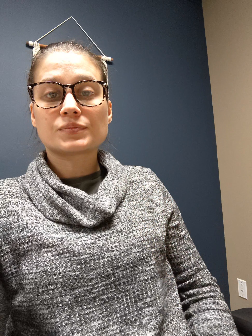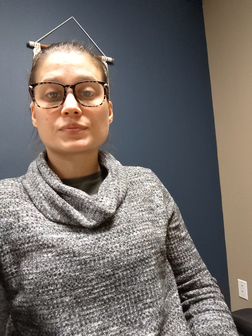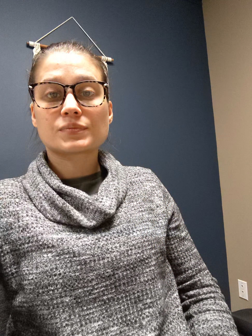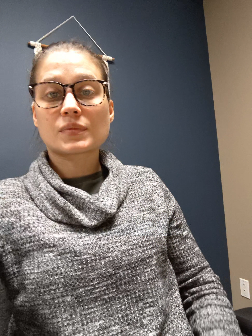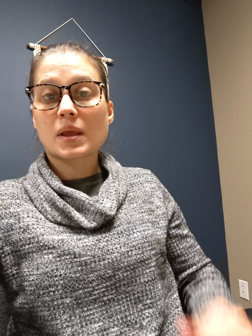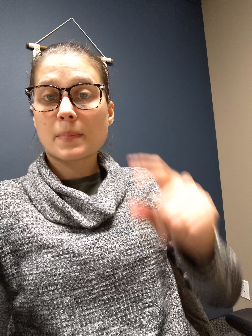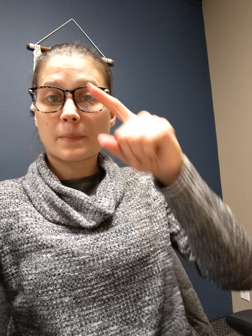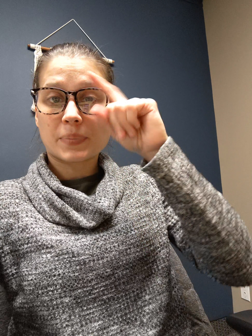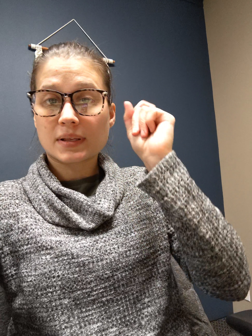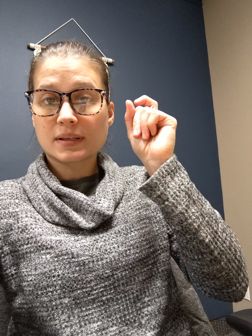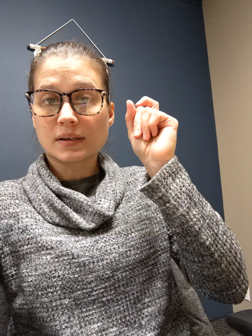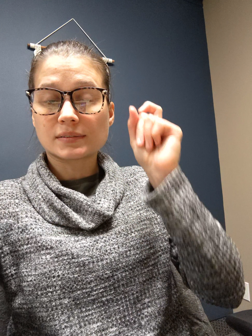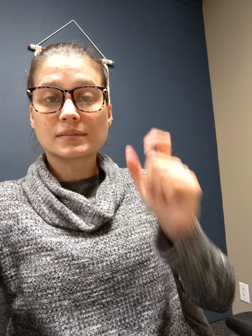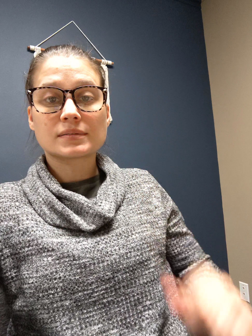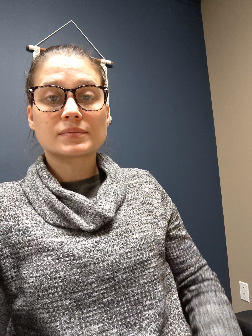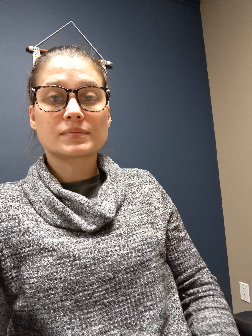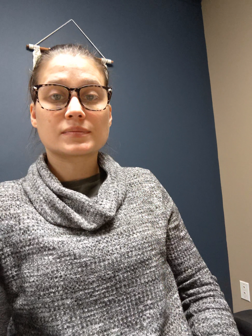because